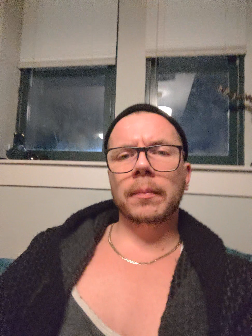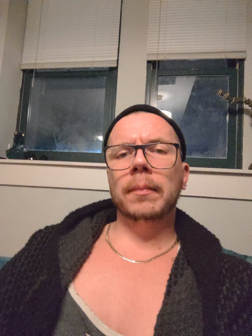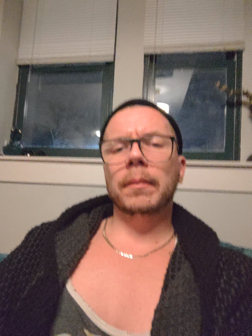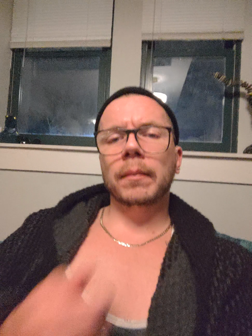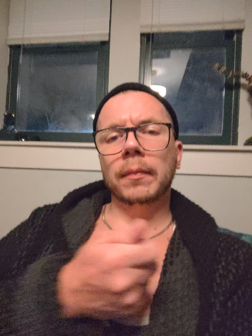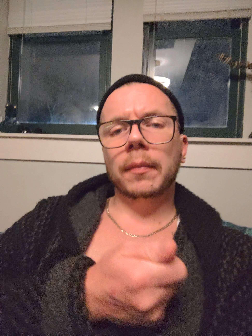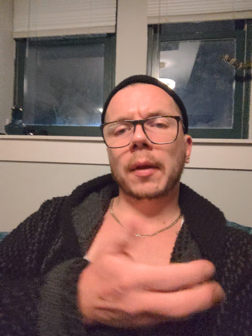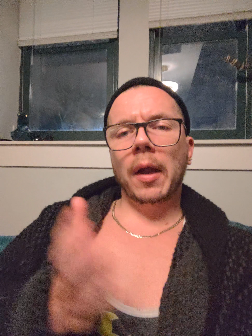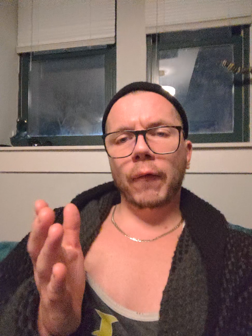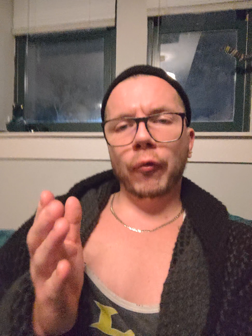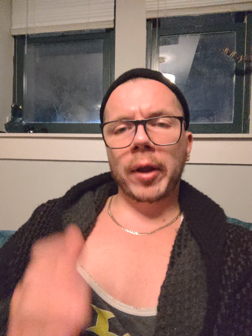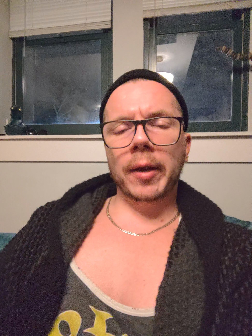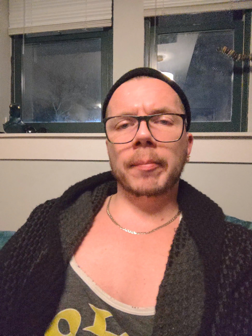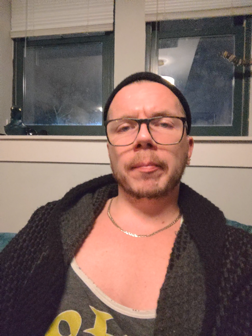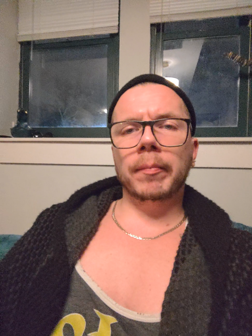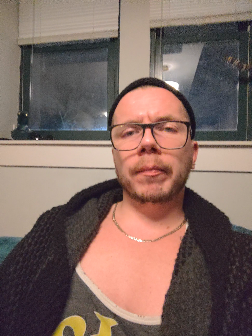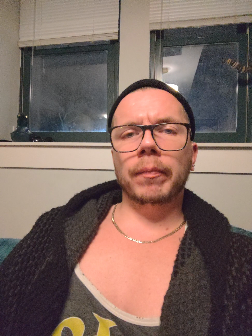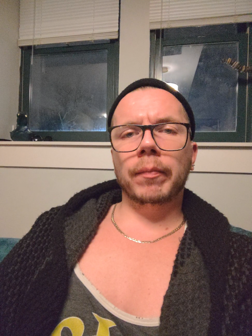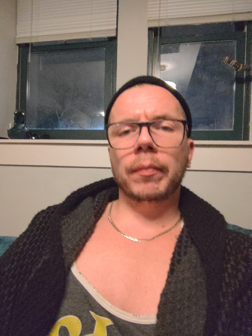every